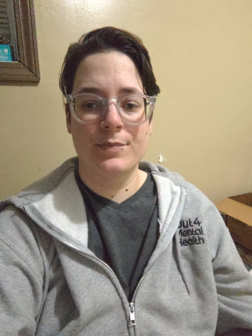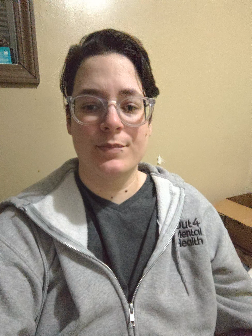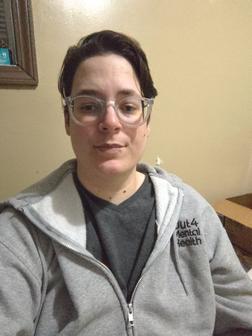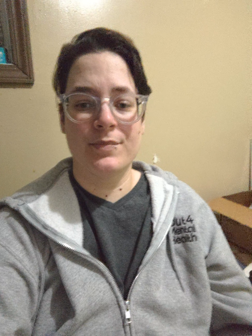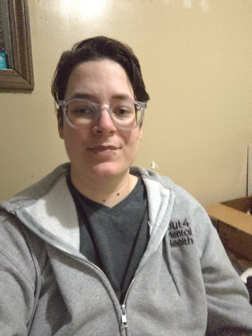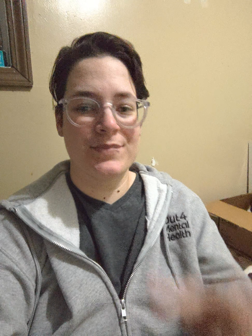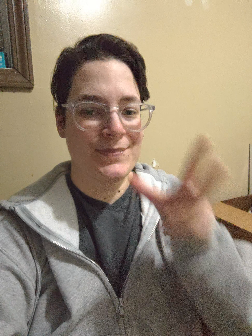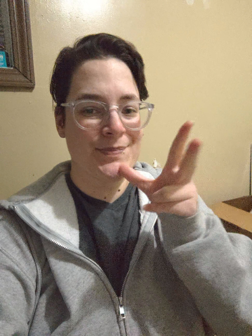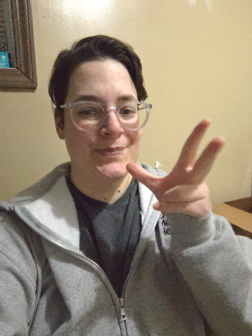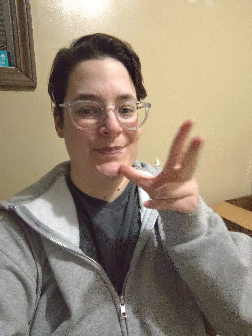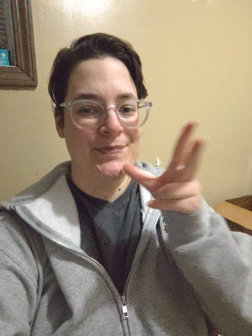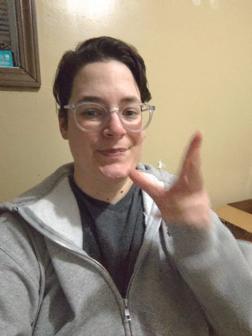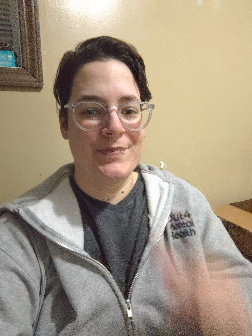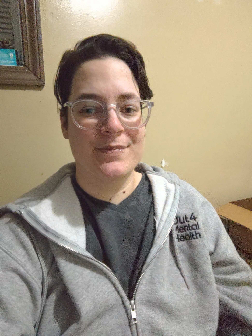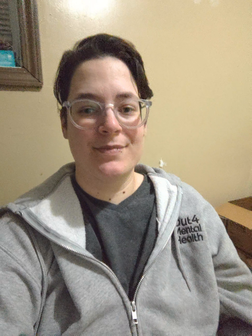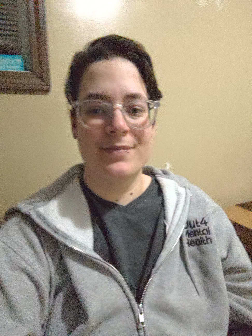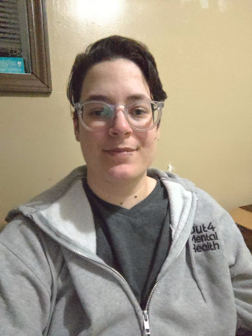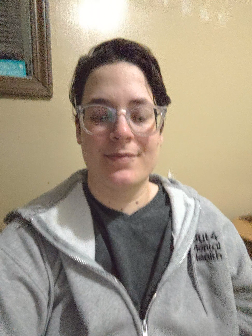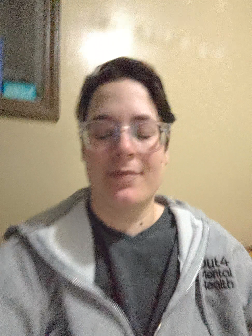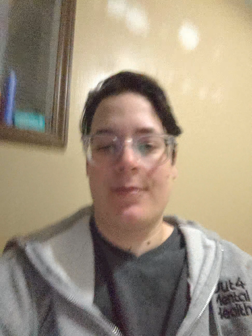hen